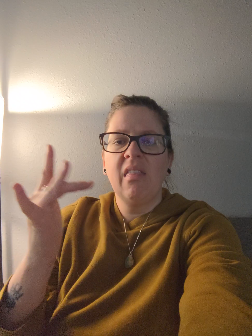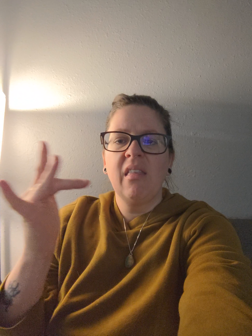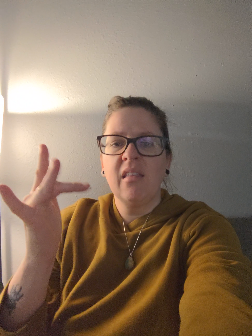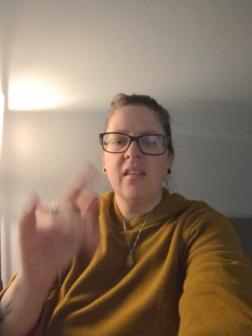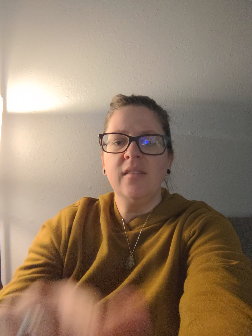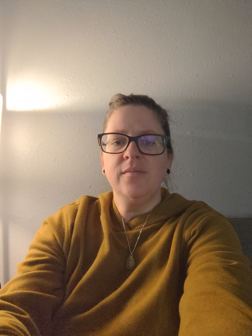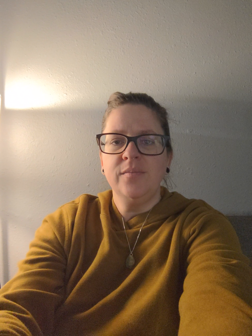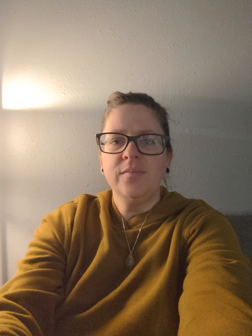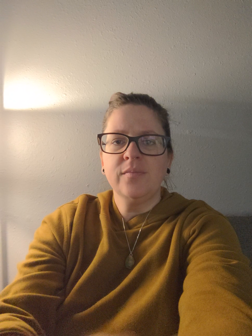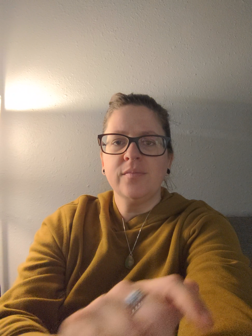yucky